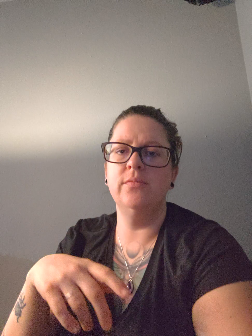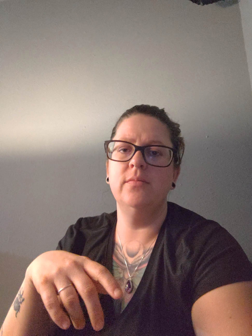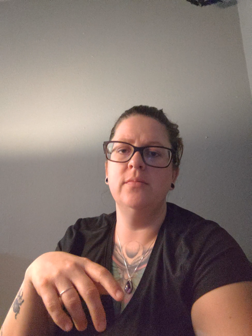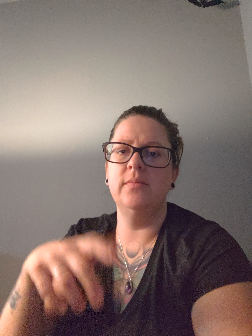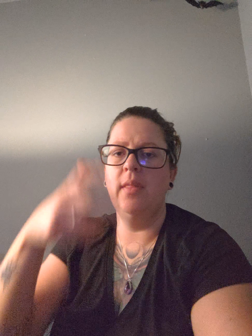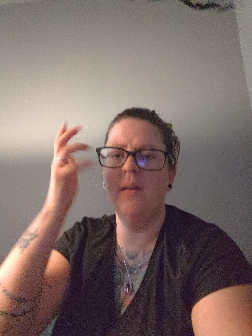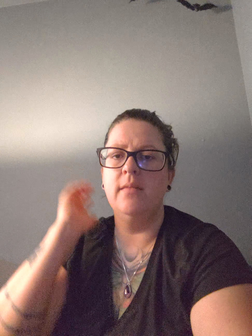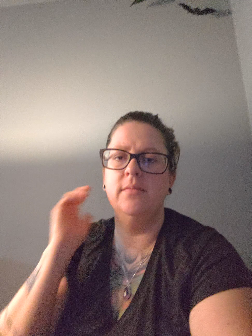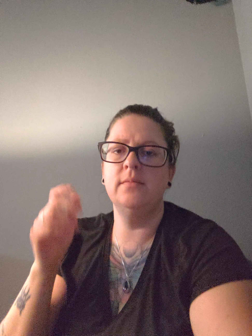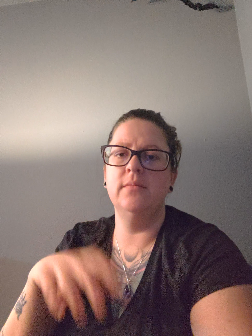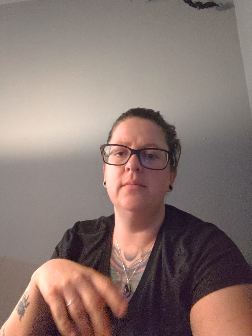lion